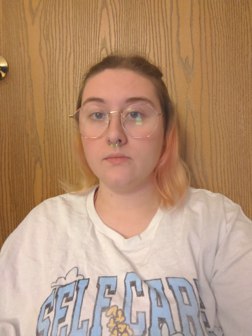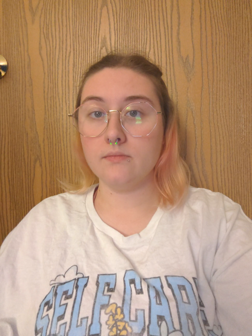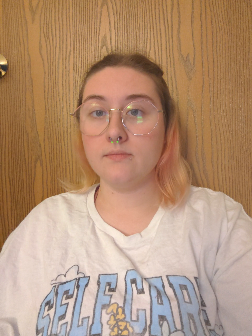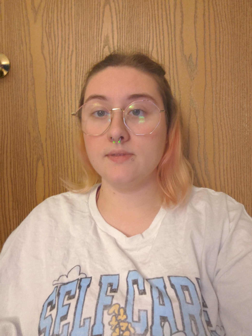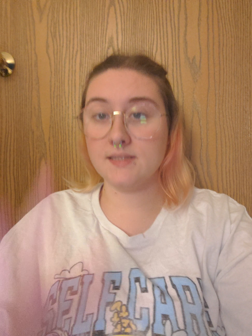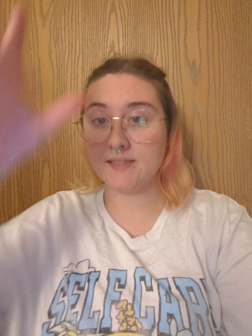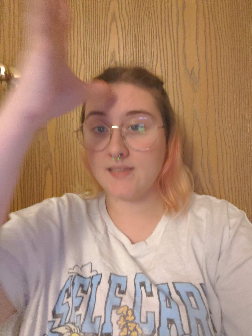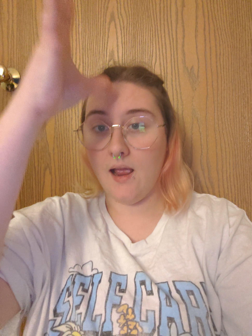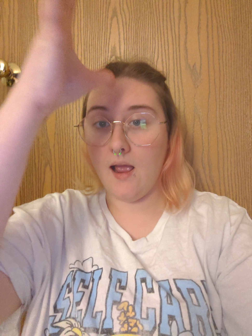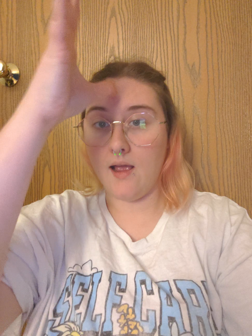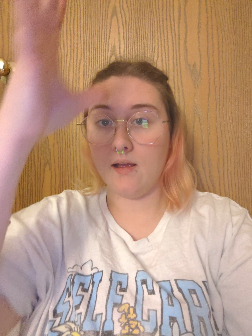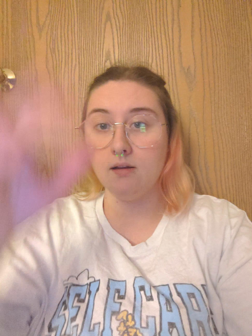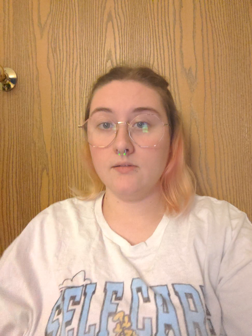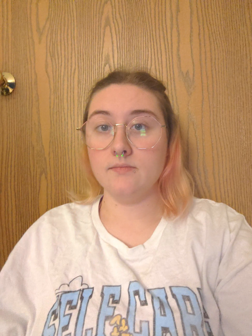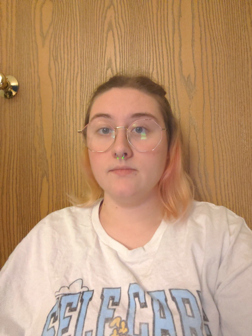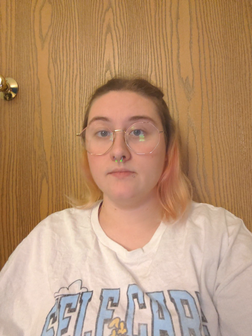dad